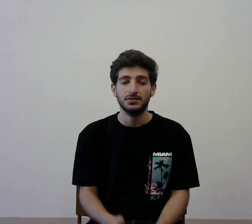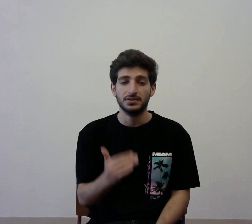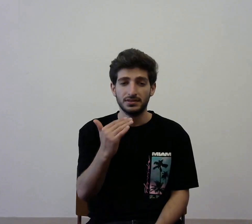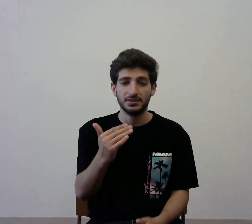siz